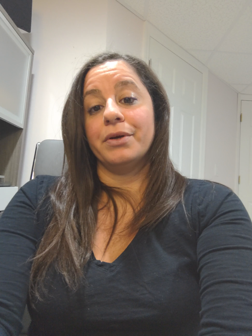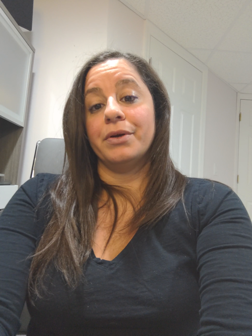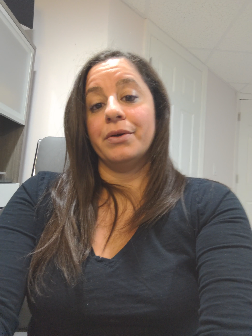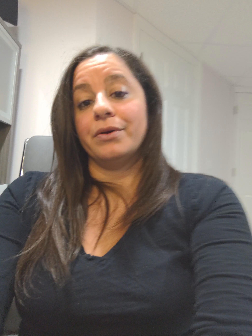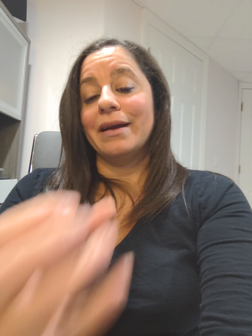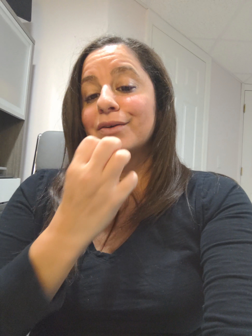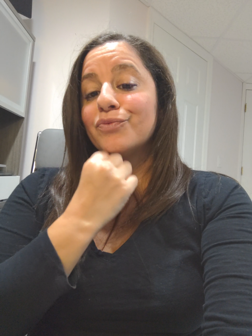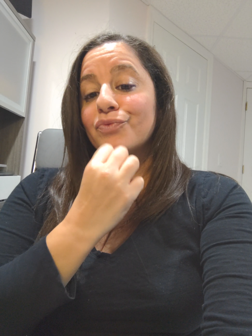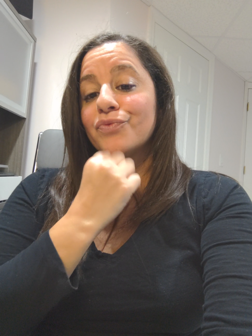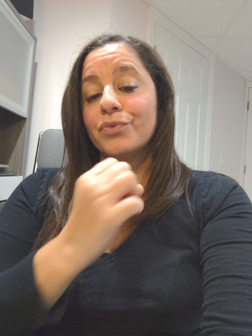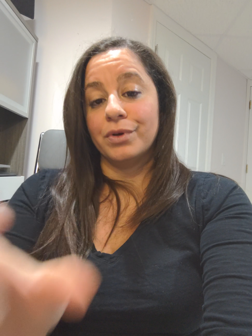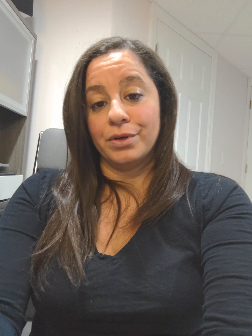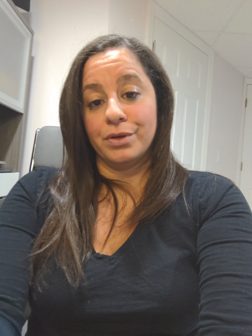underwear